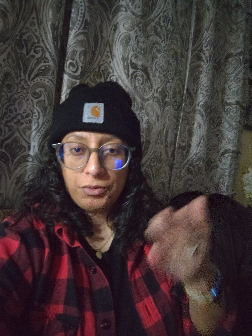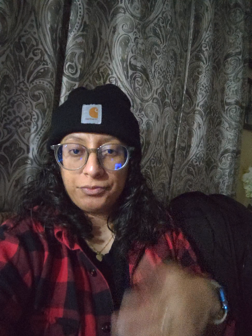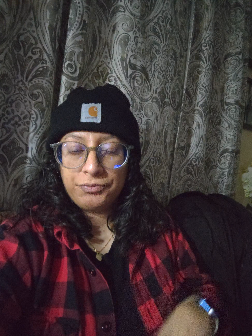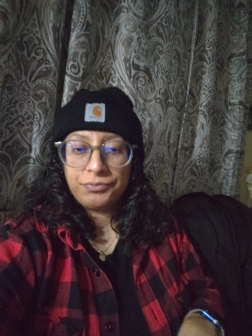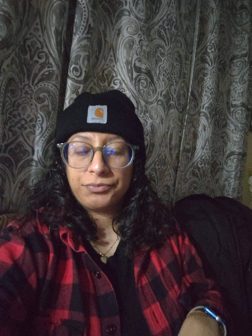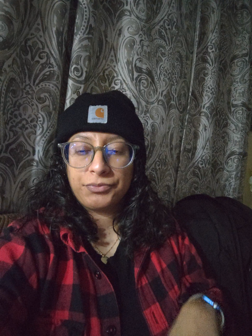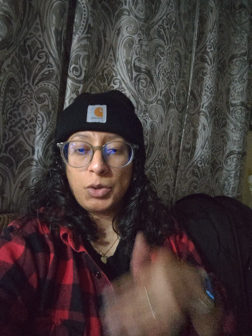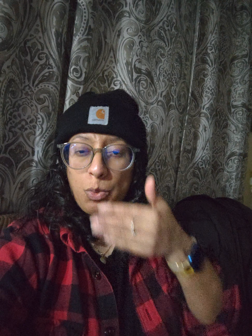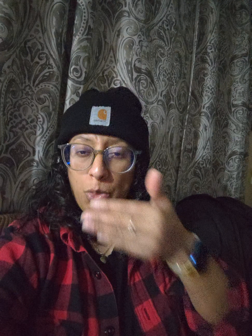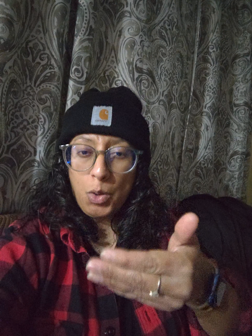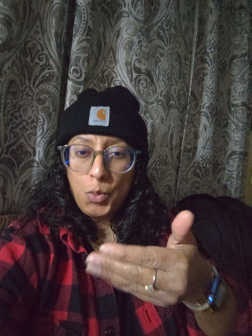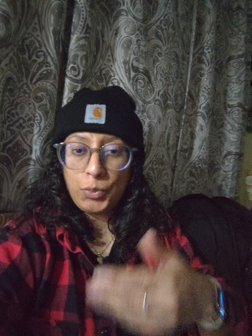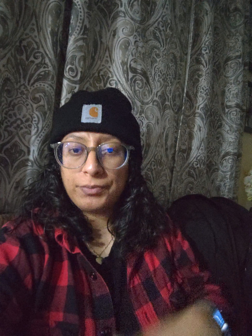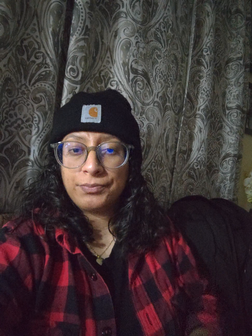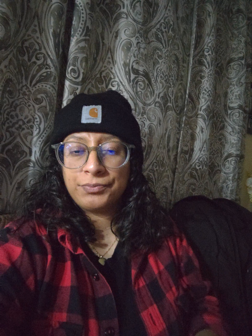close